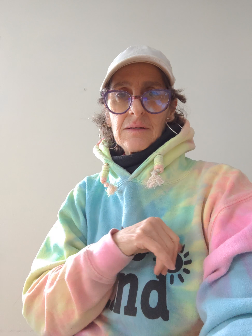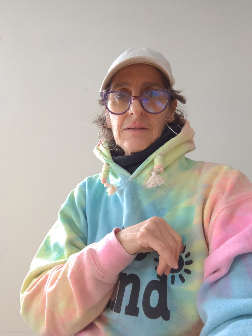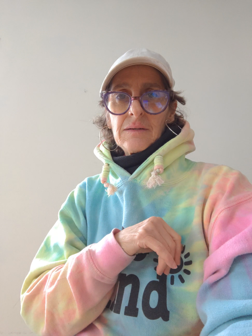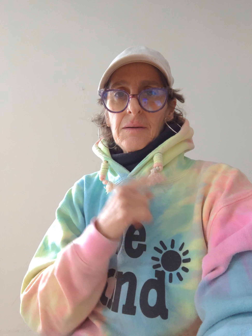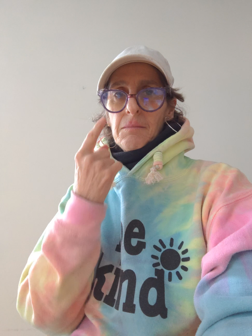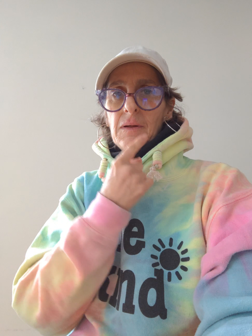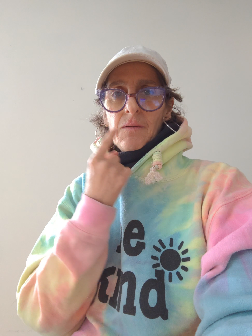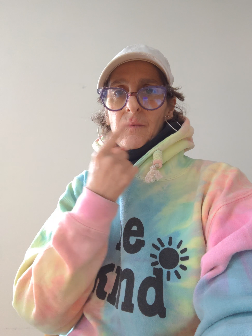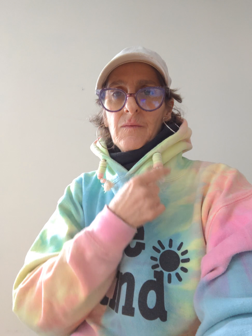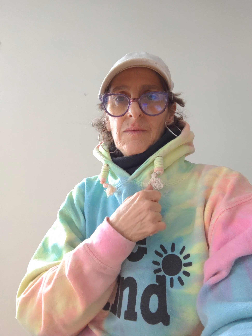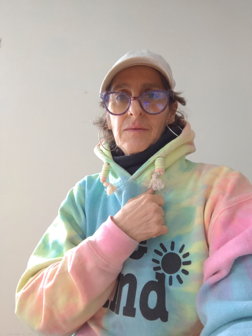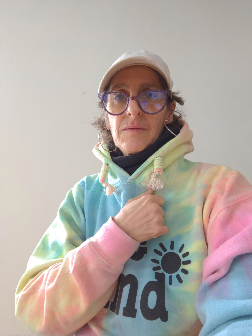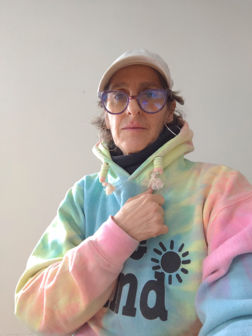mouth